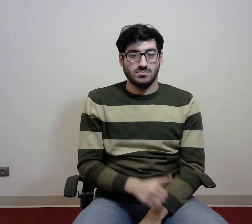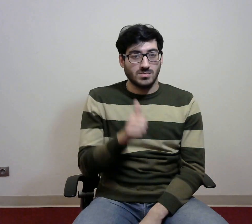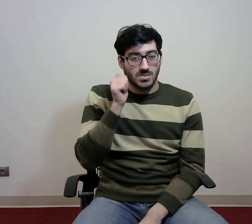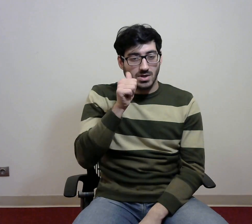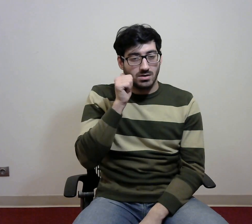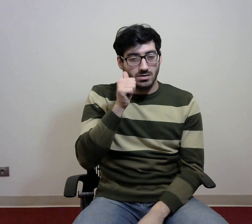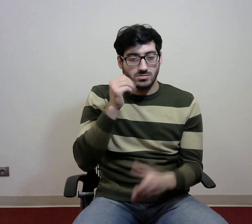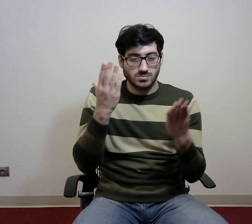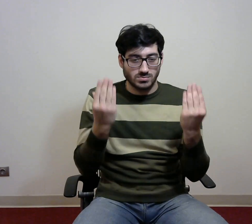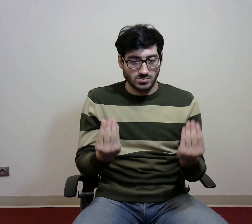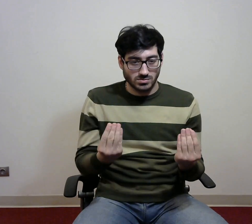hər gün